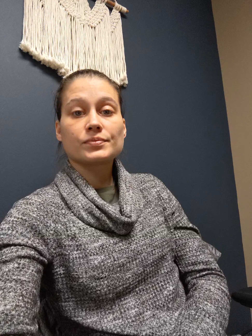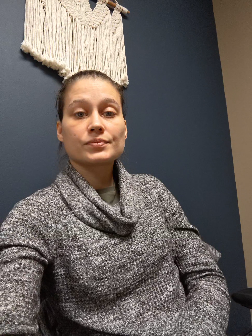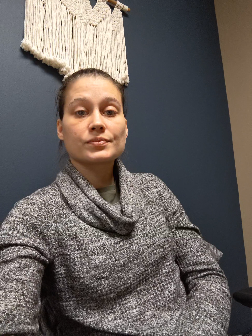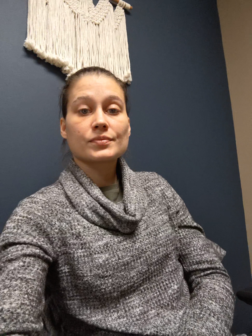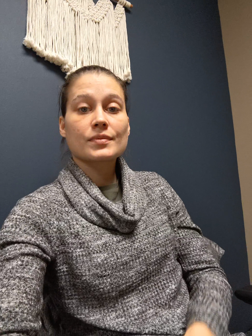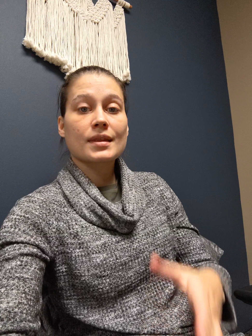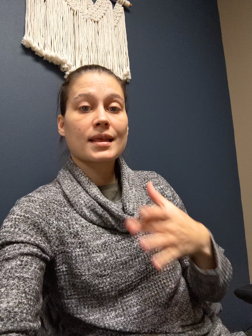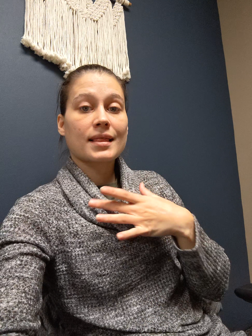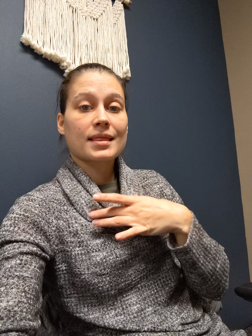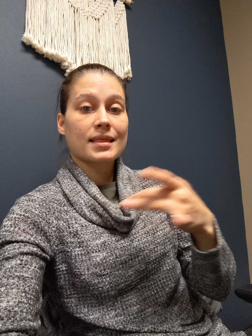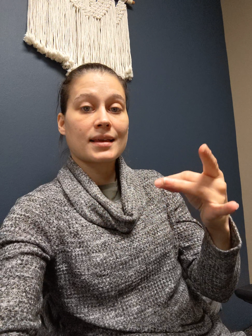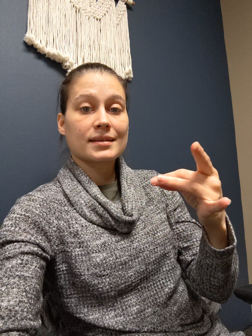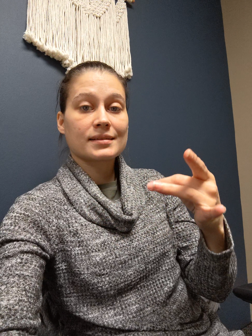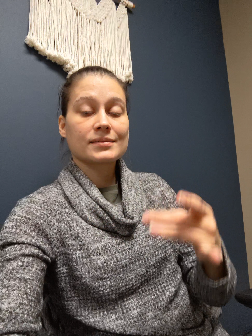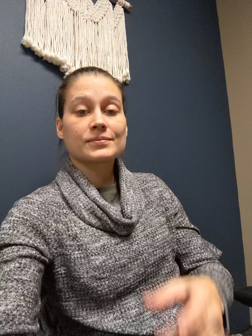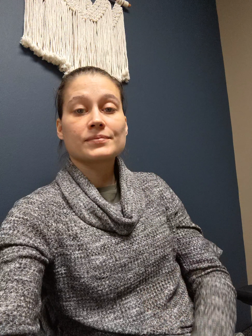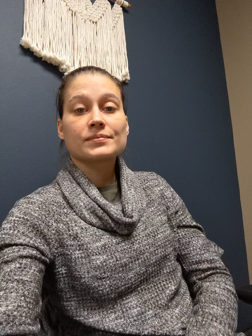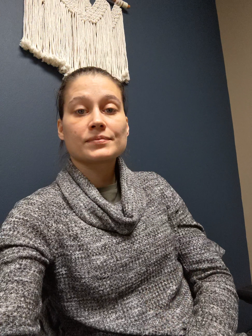like